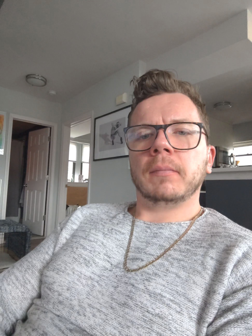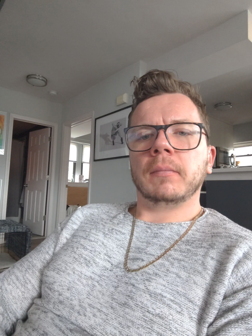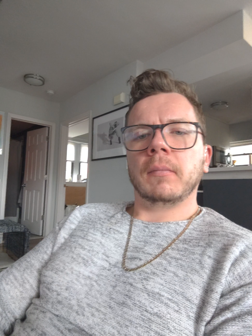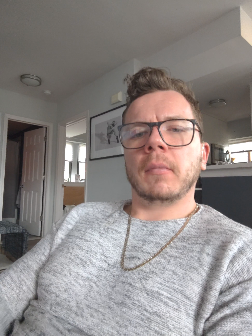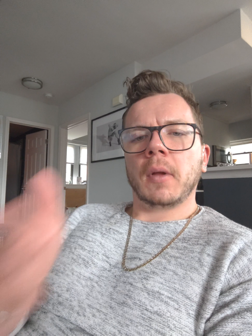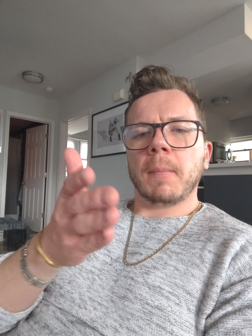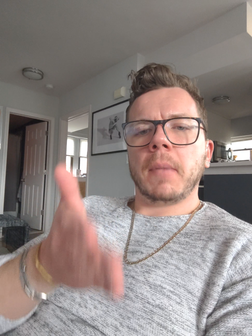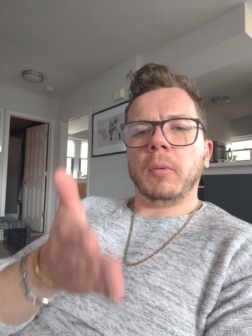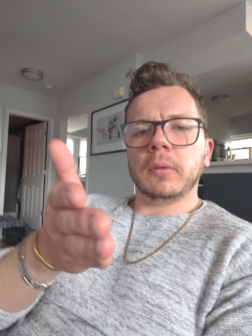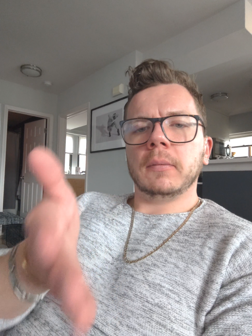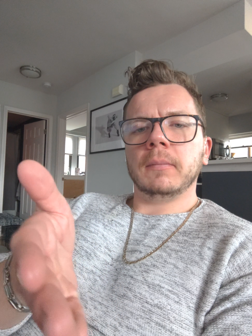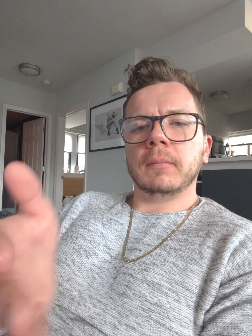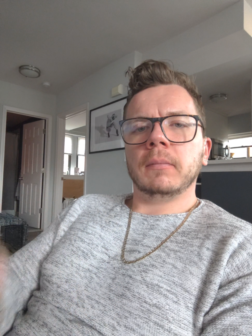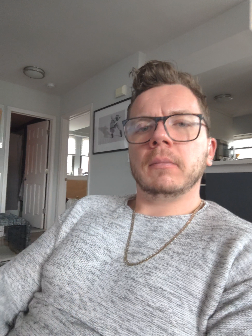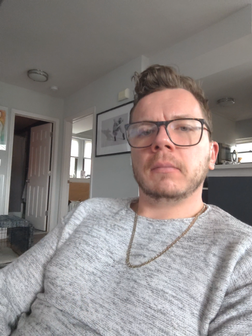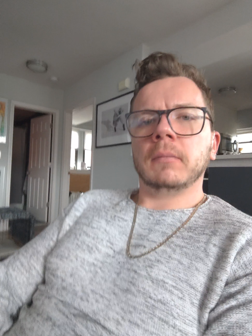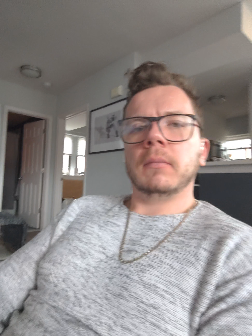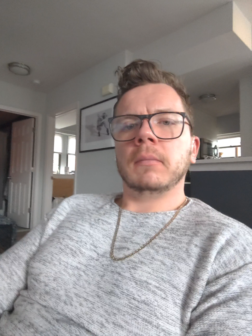boat